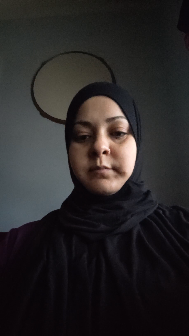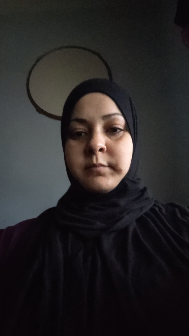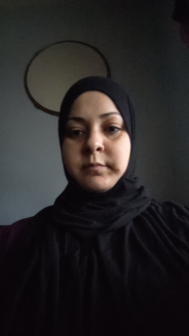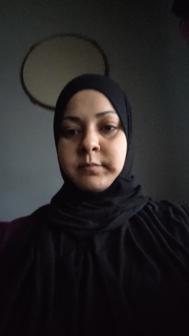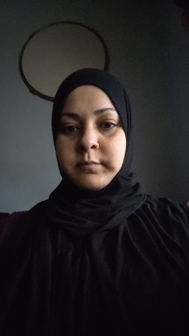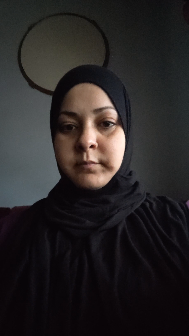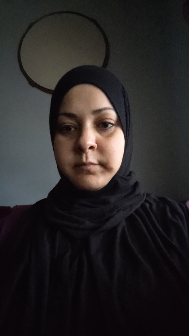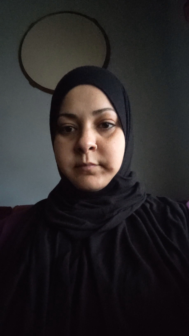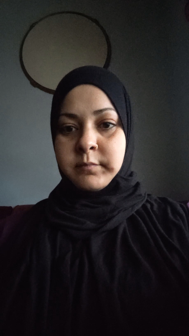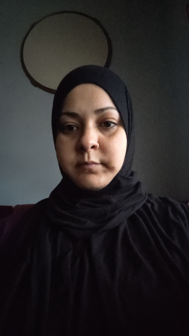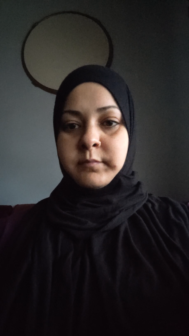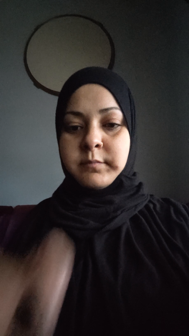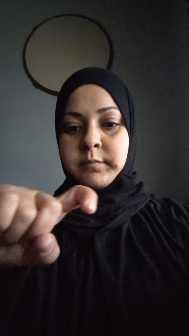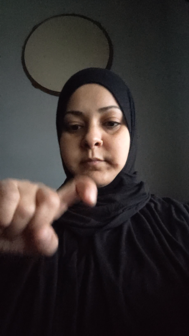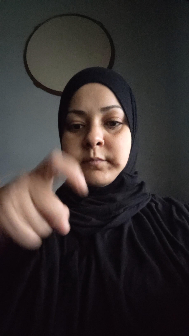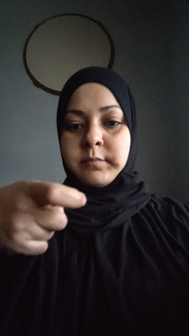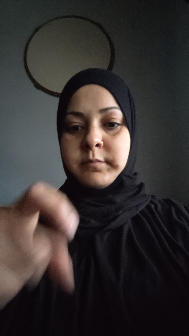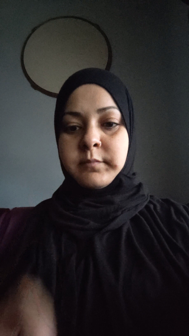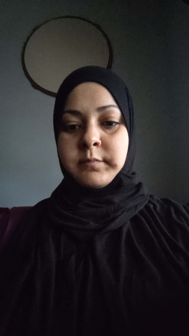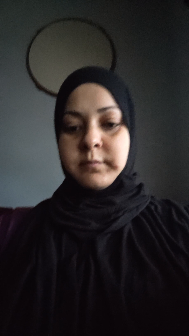friend